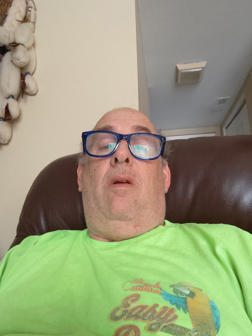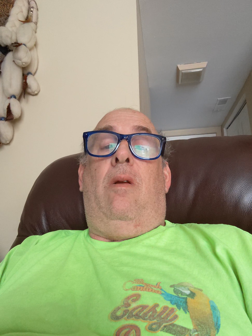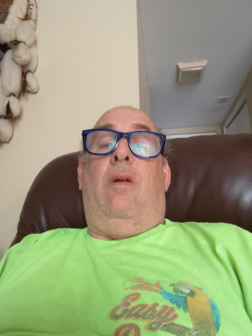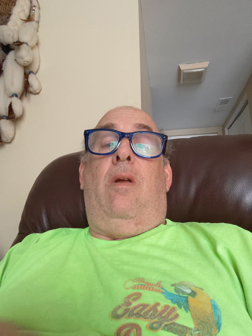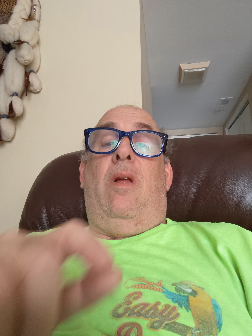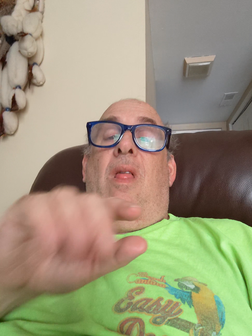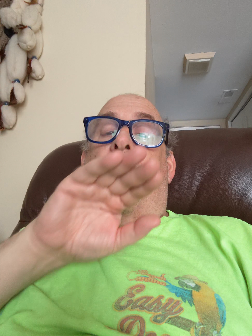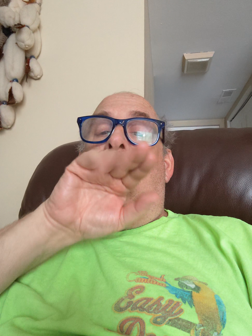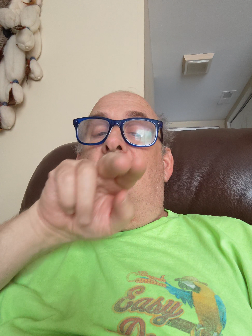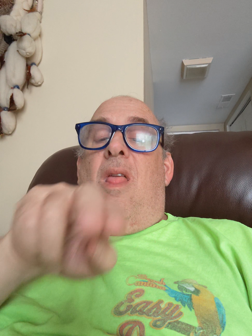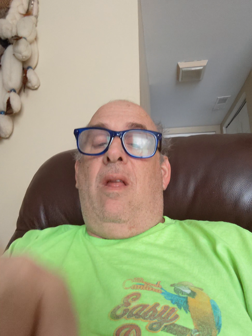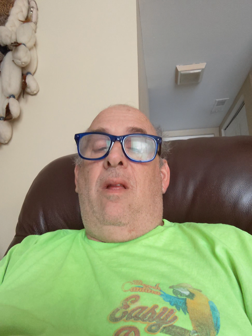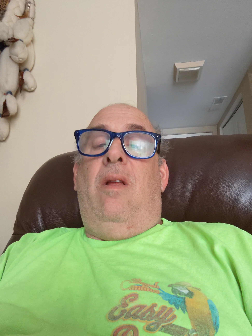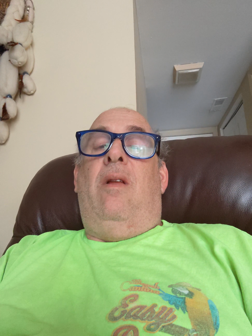tongue